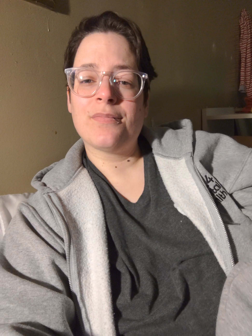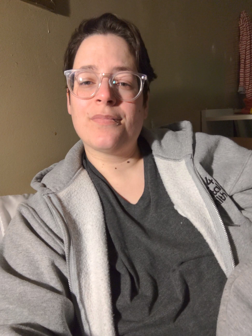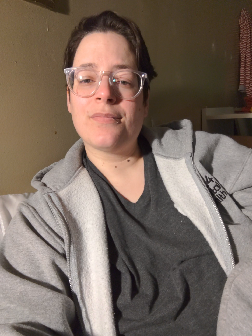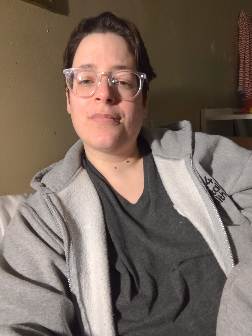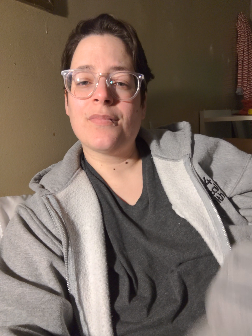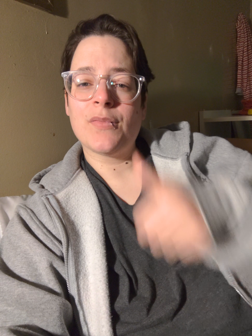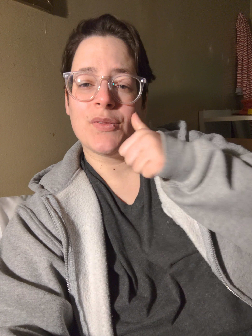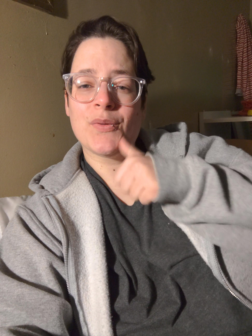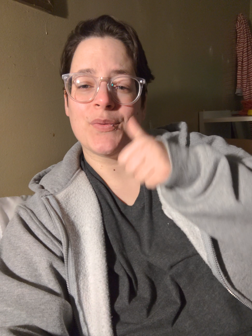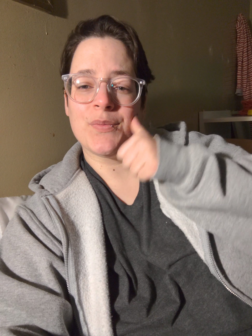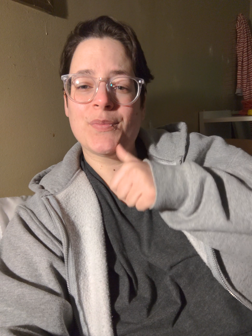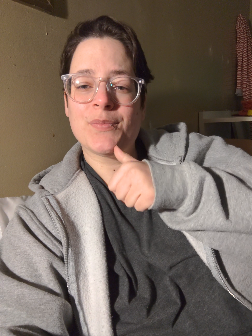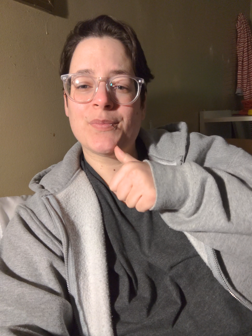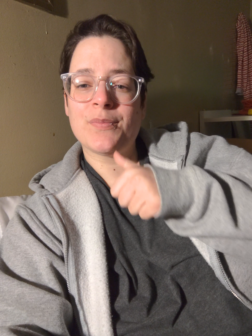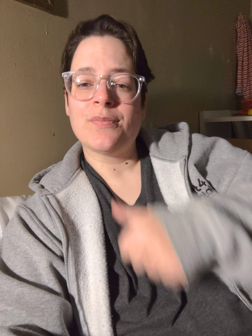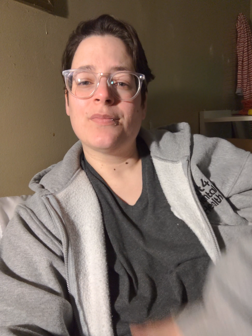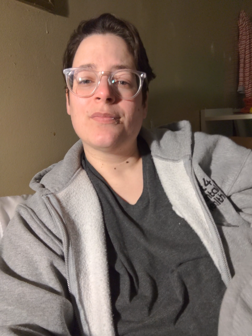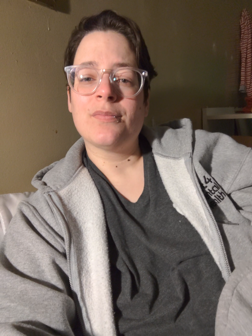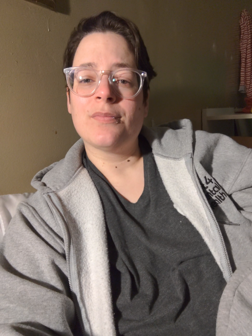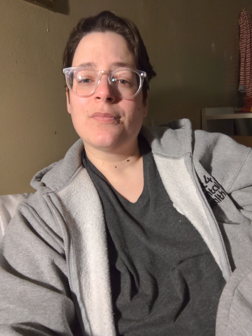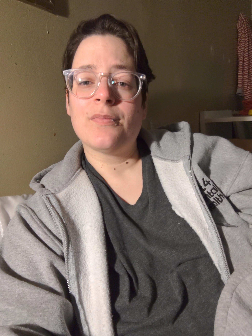girl